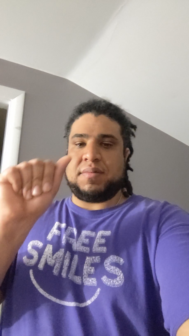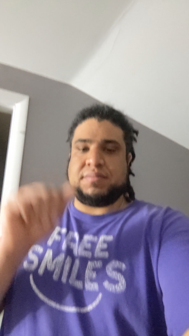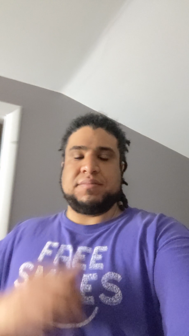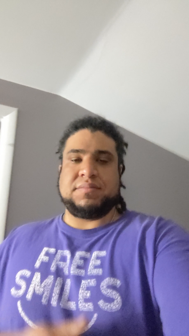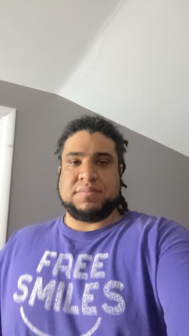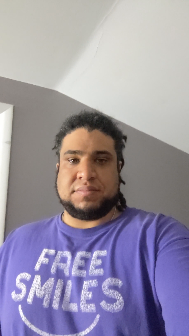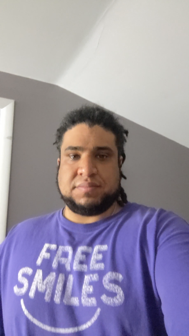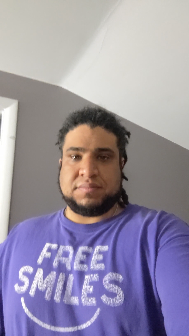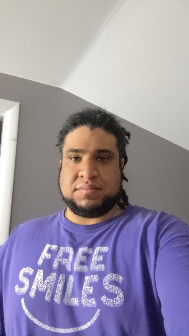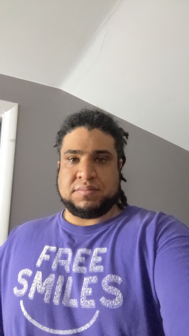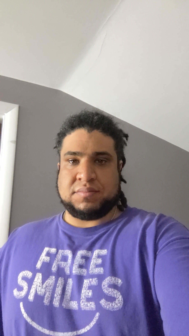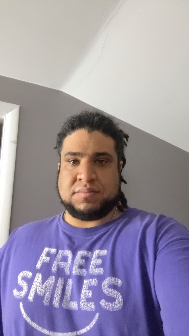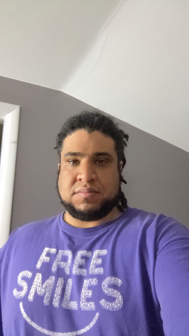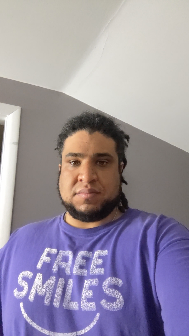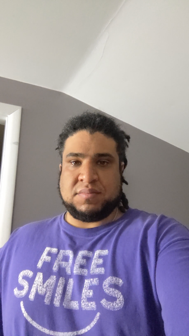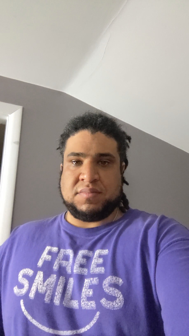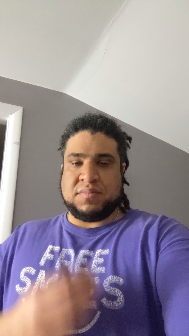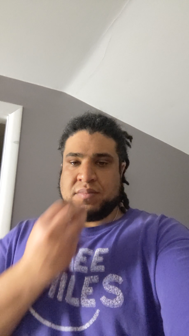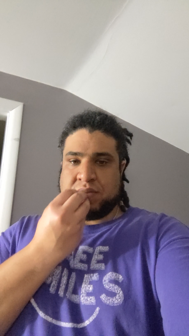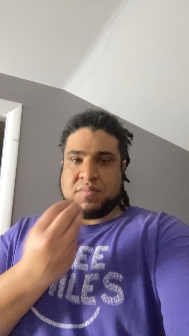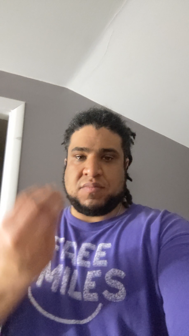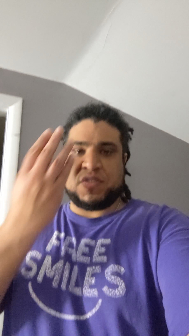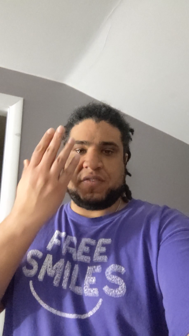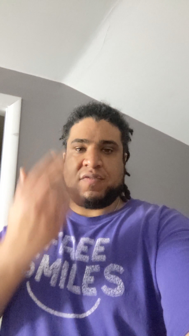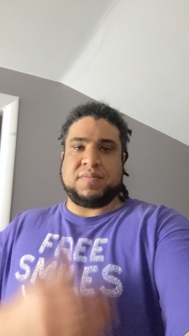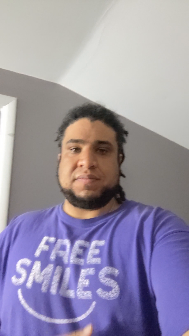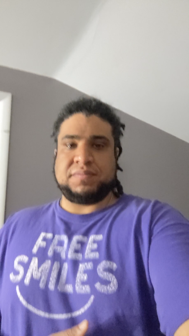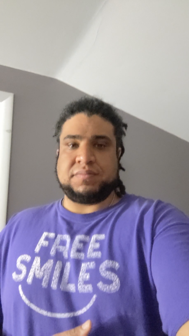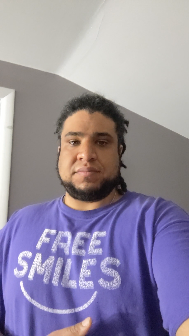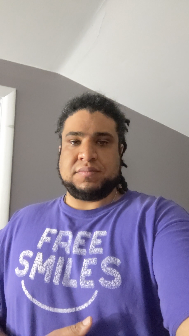breakfast